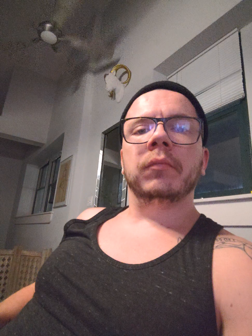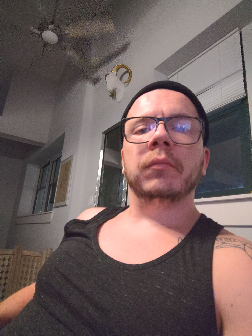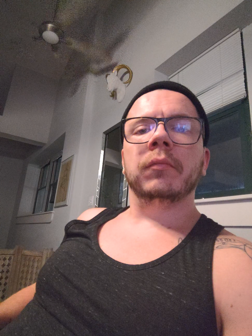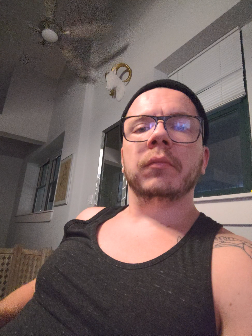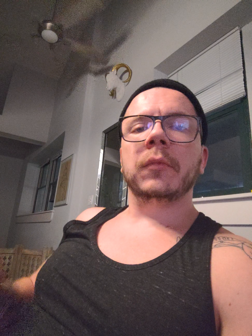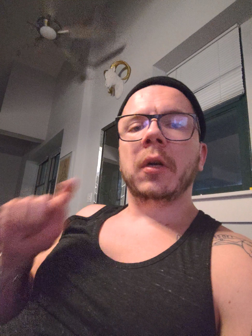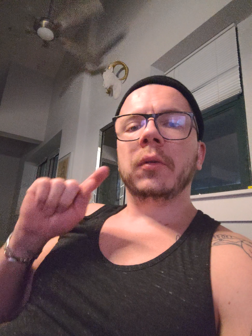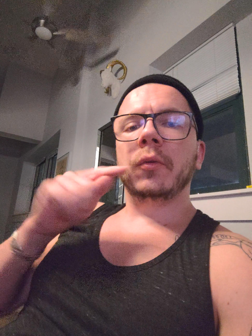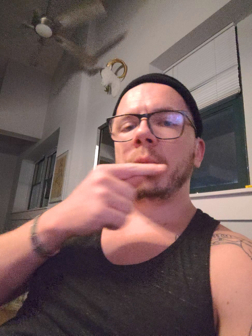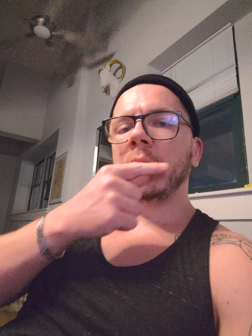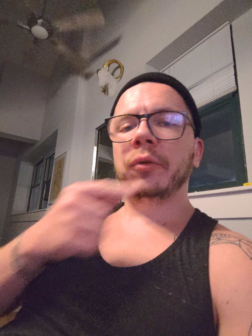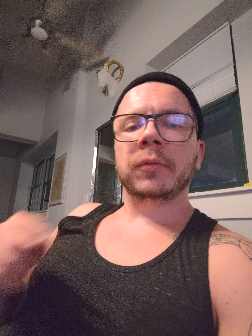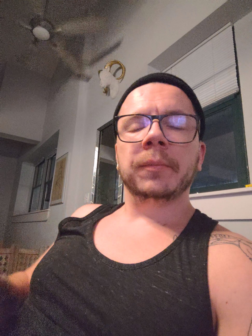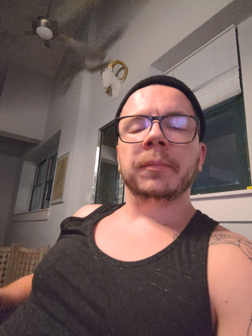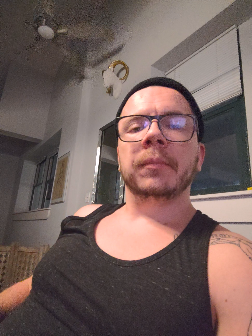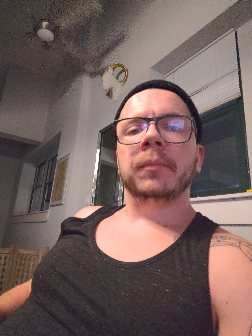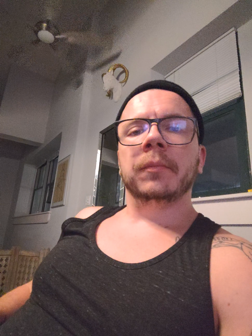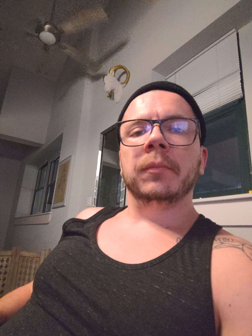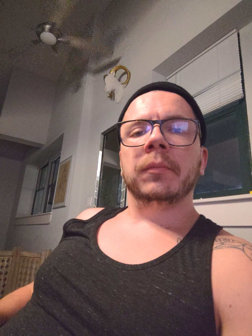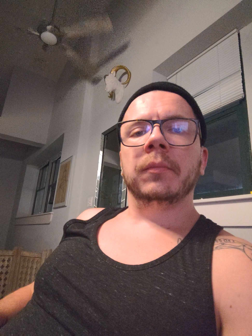toothbrush